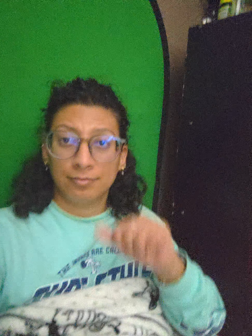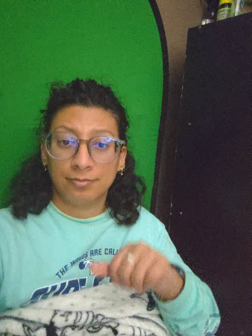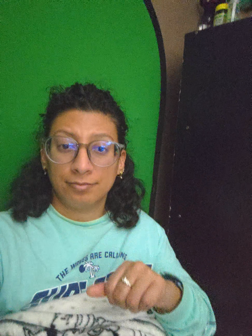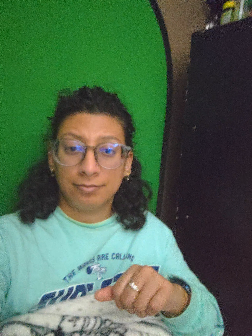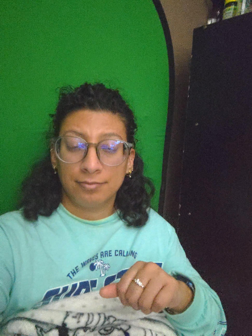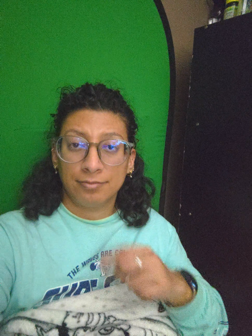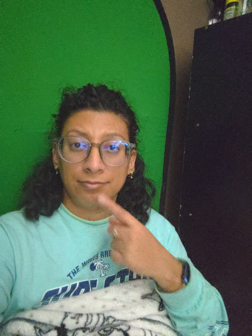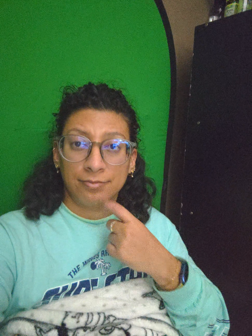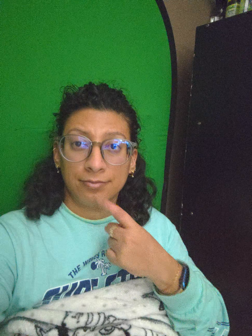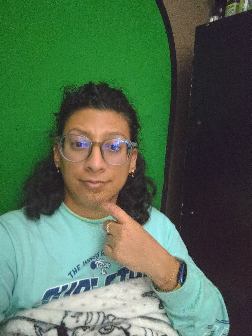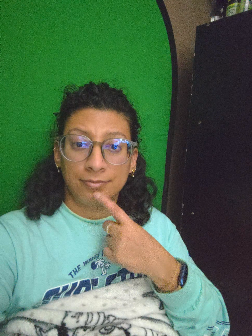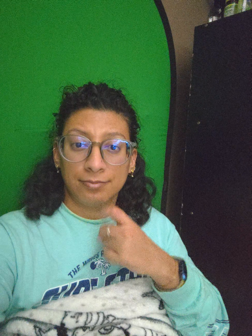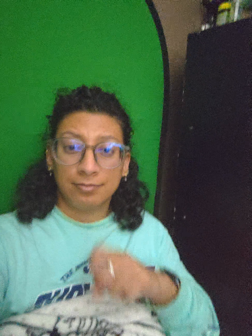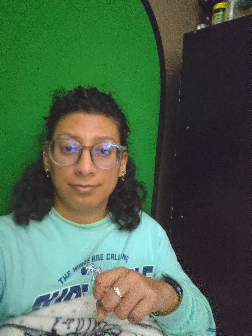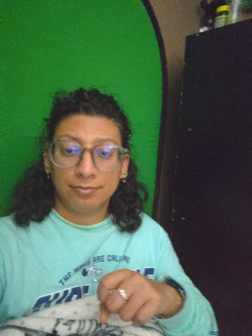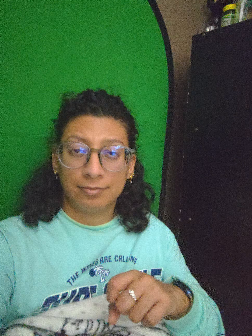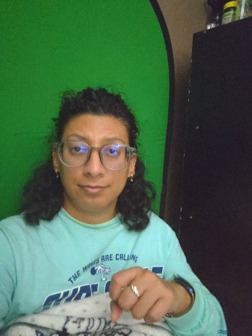read